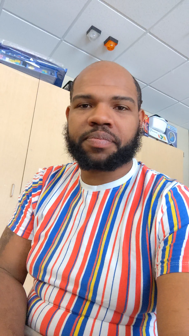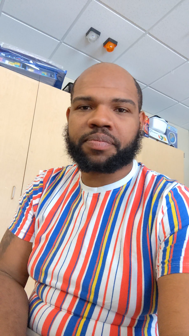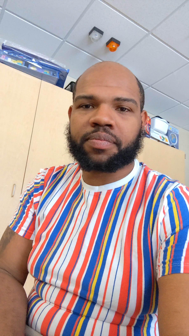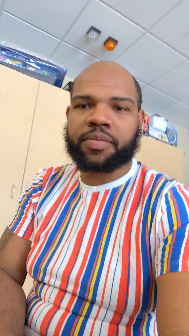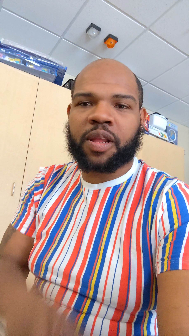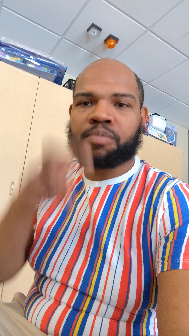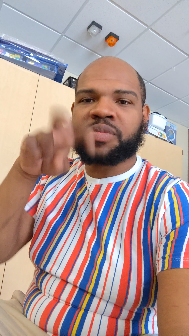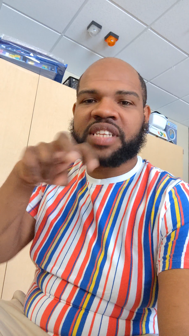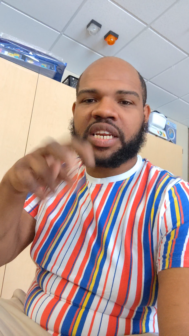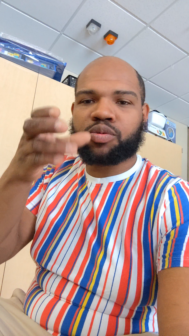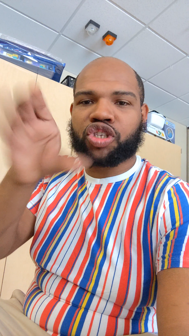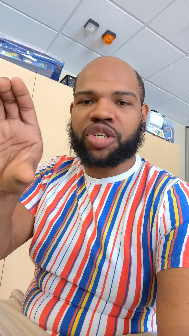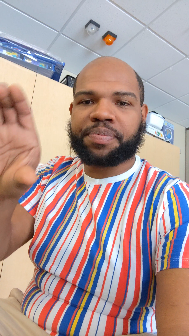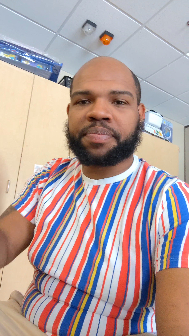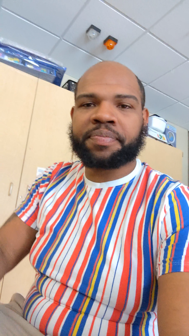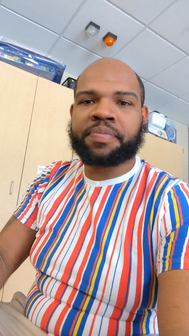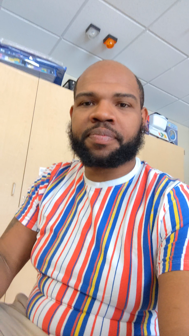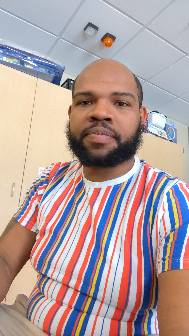potato chip